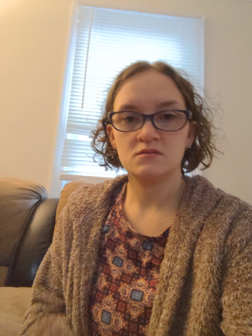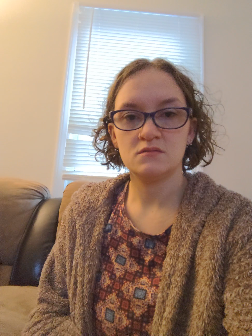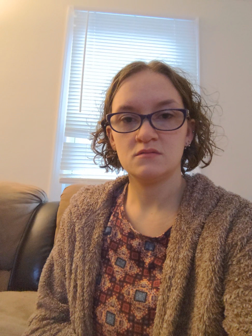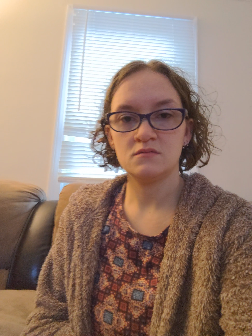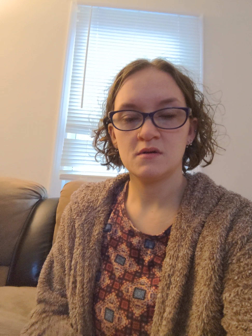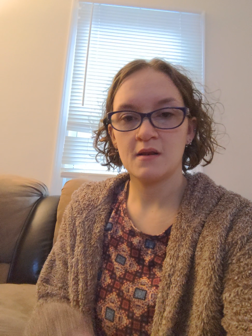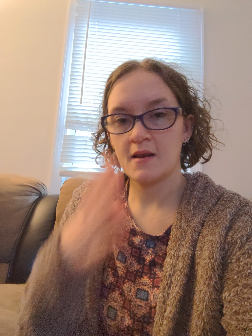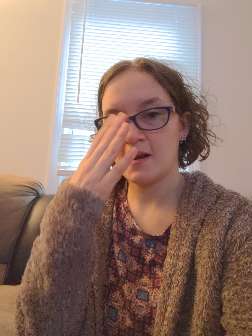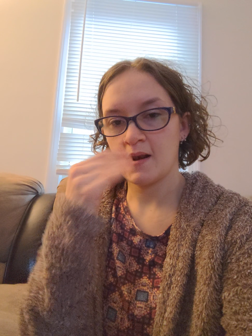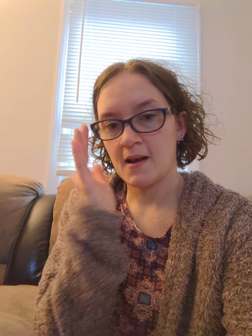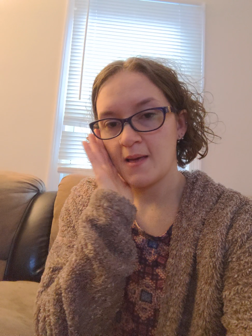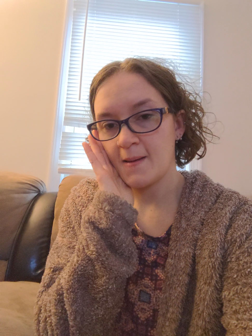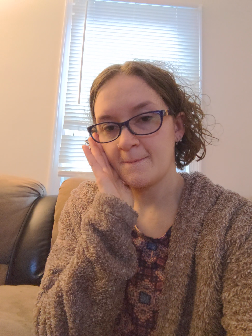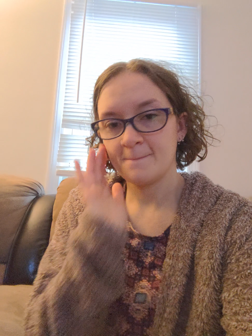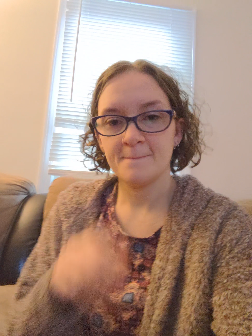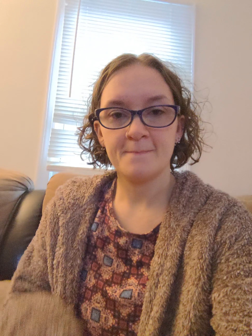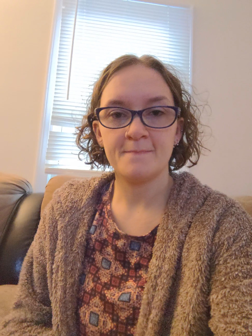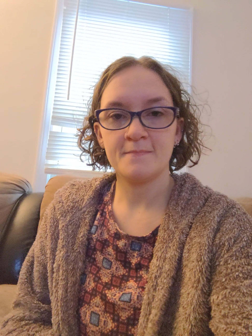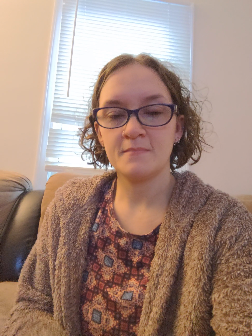nap